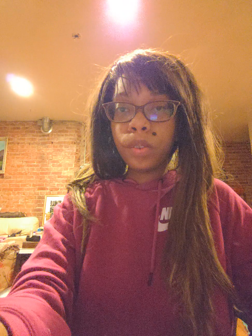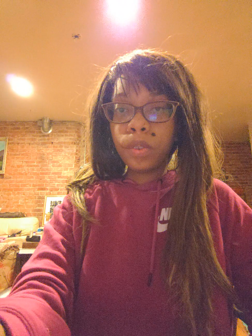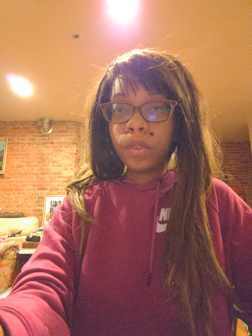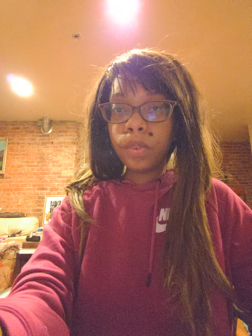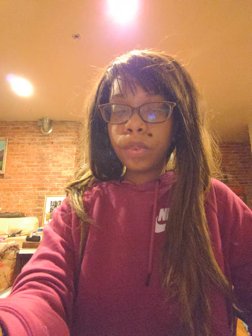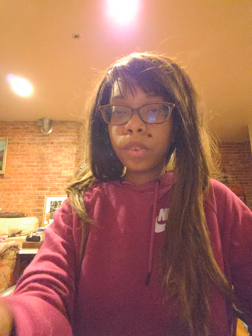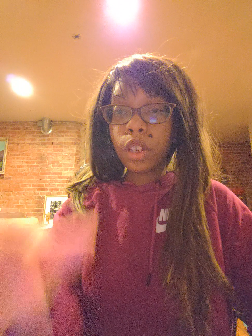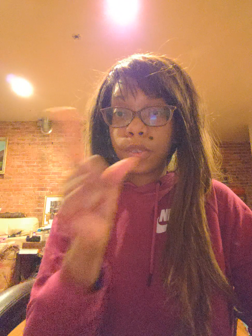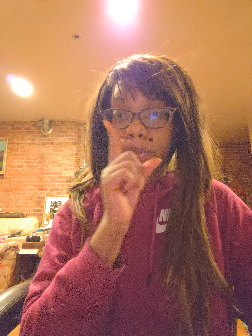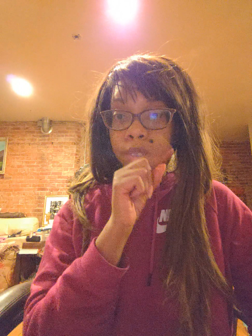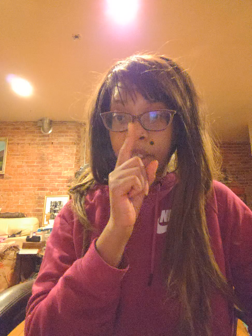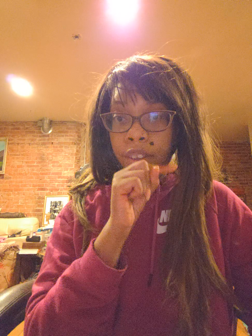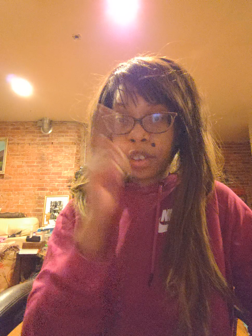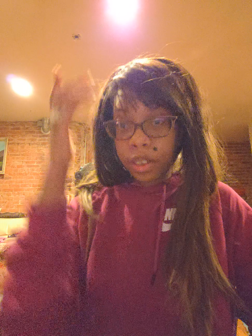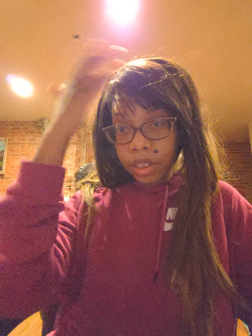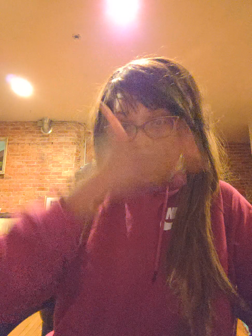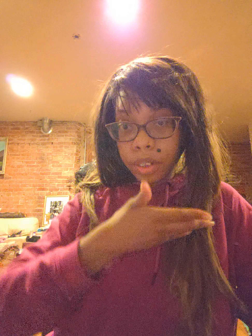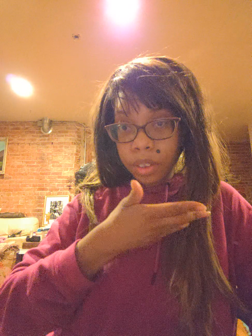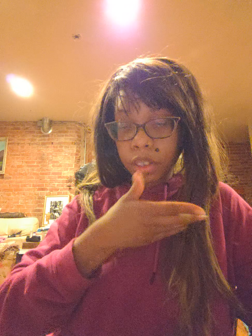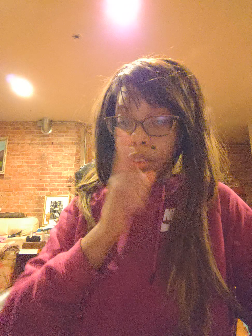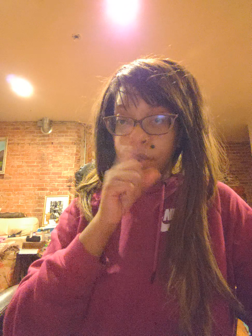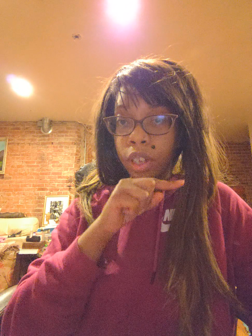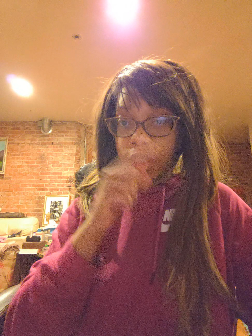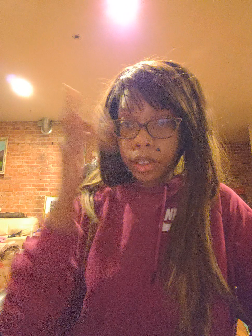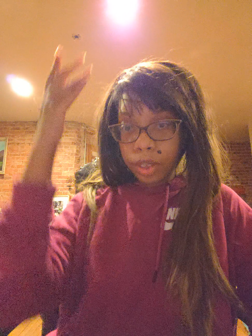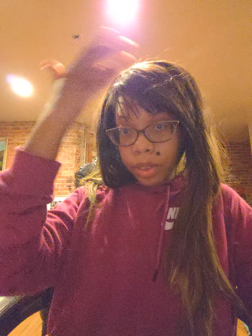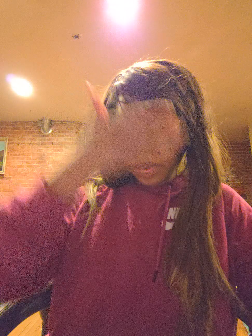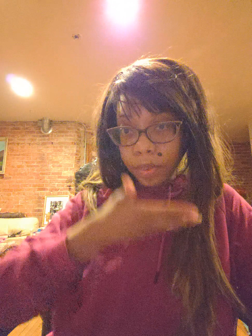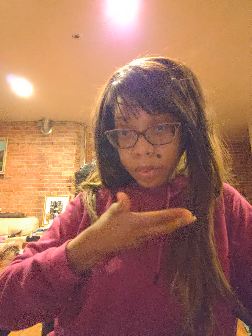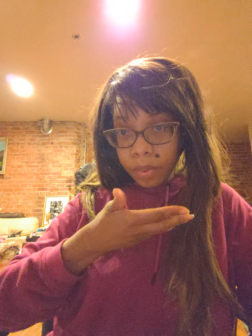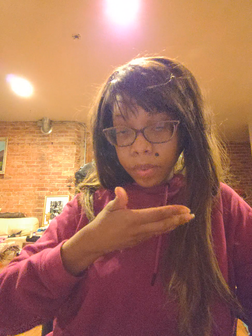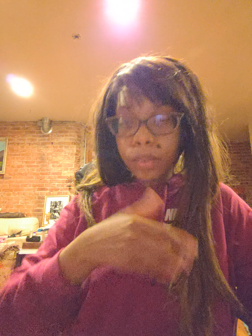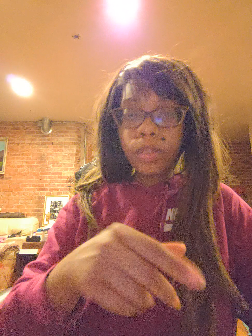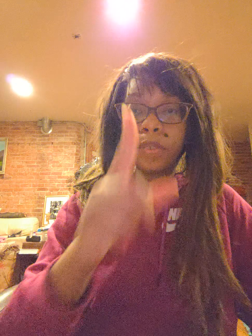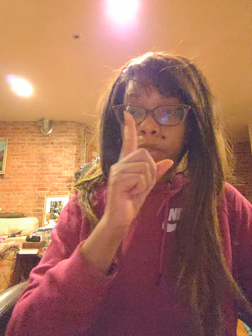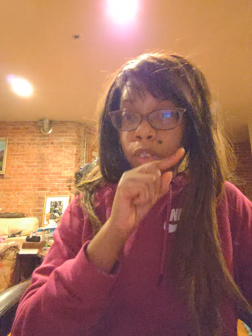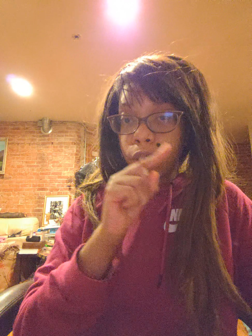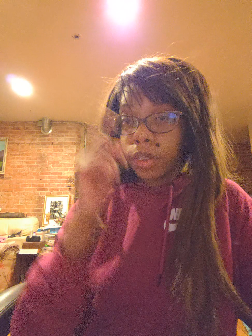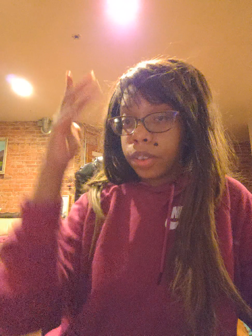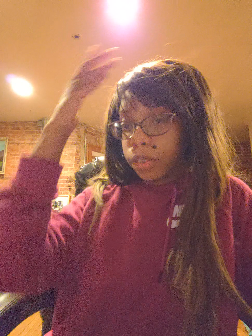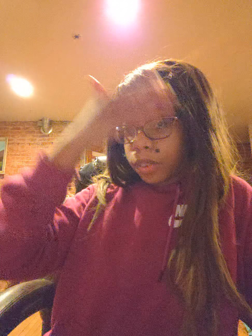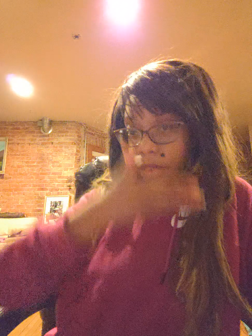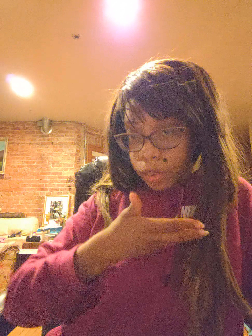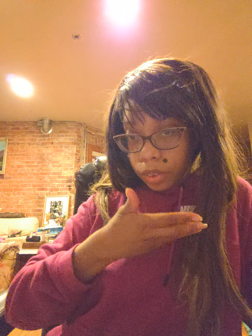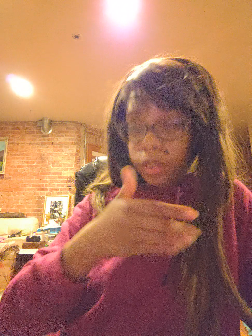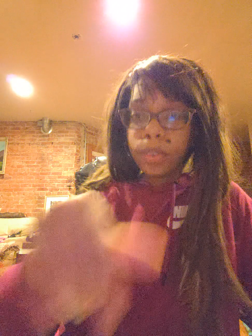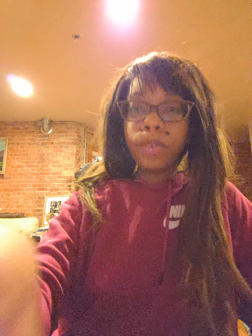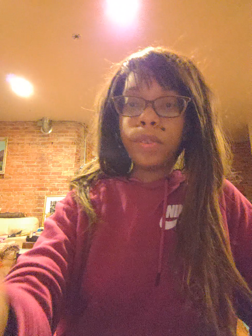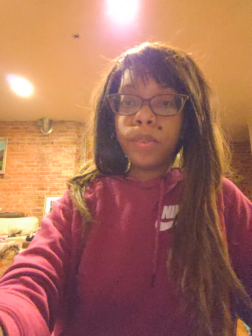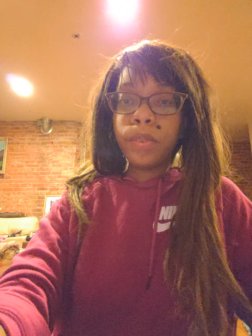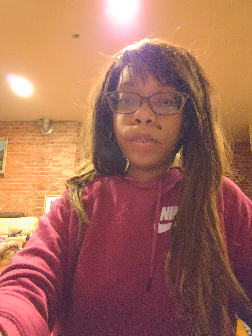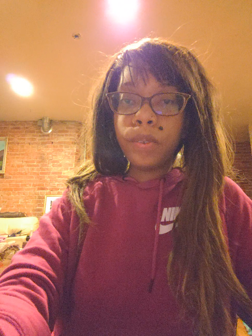pretend